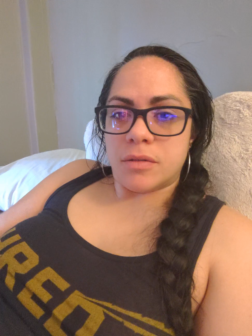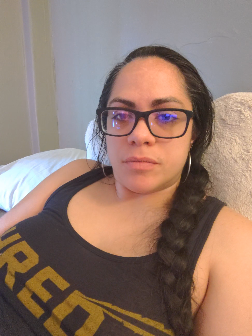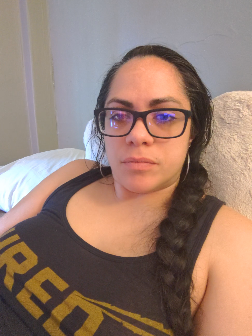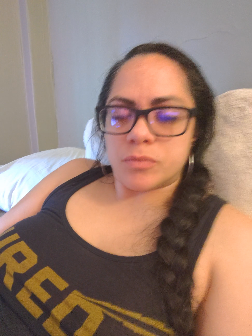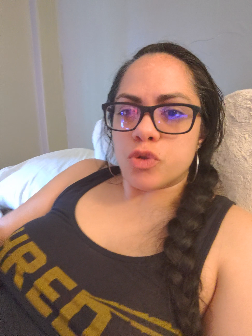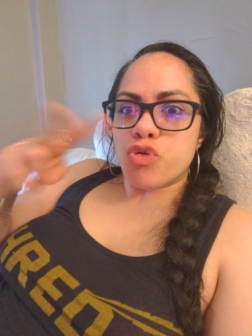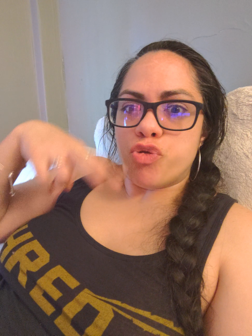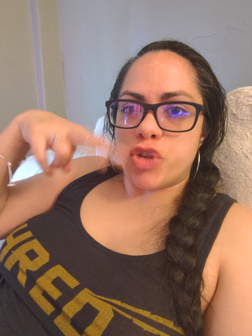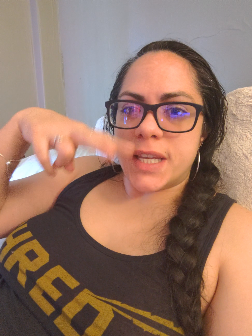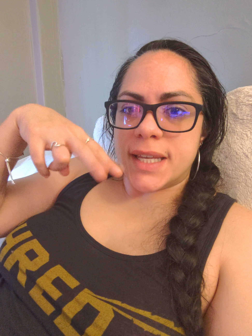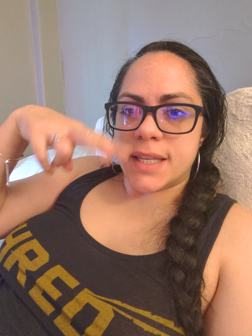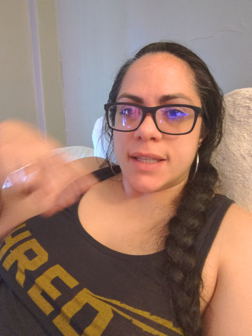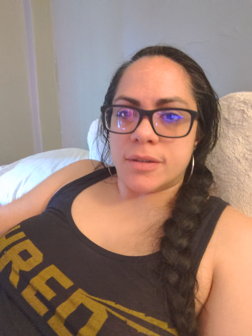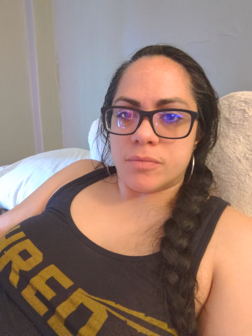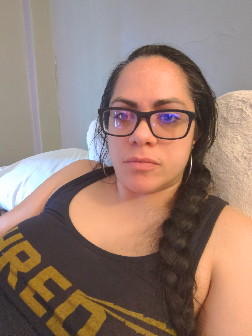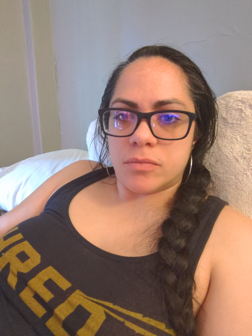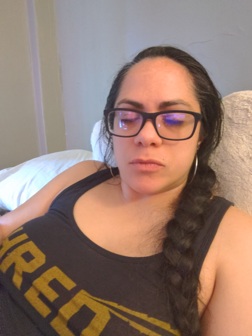read